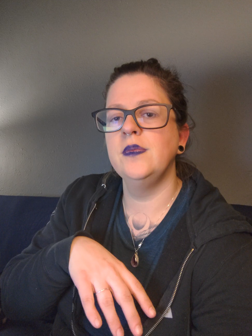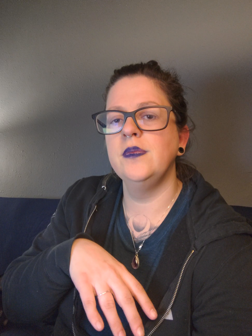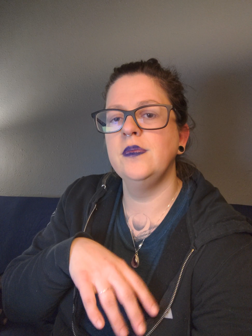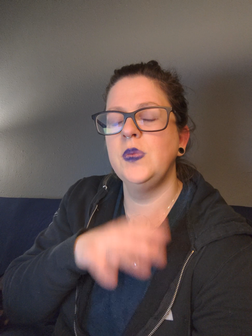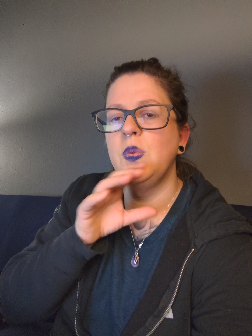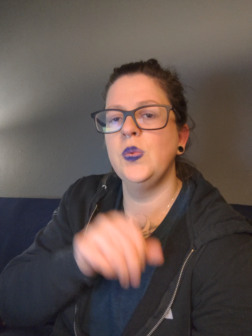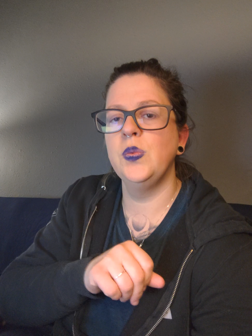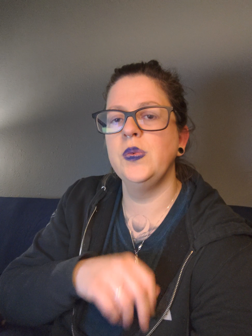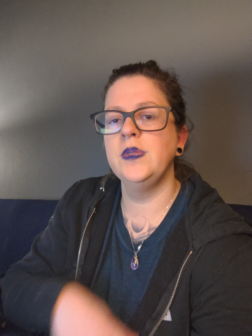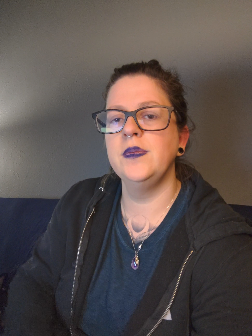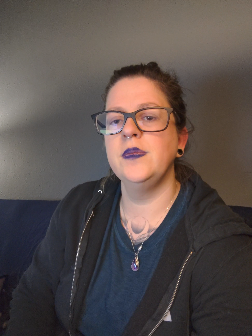old